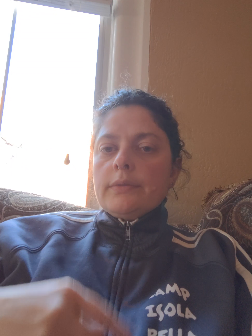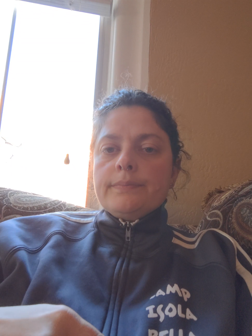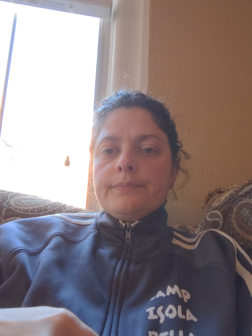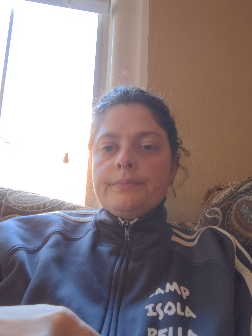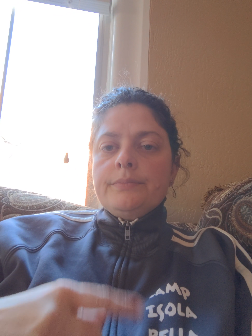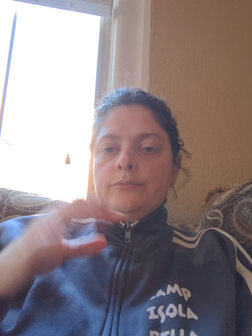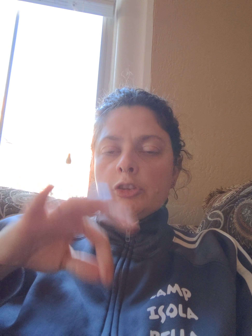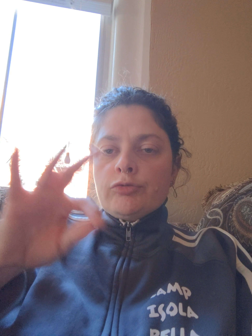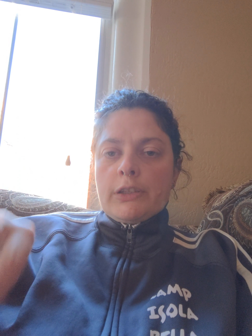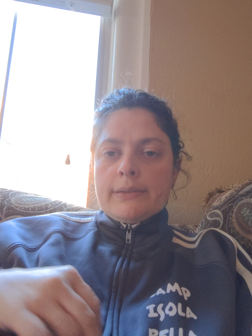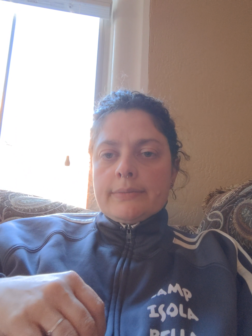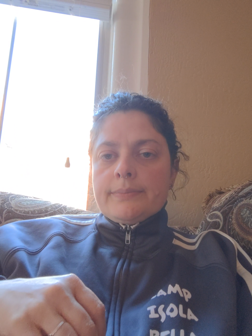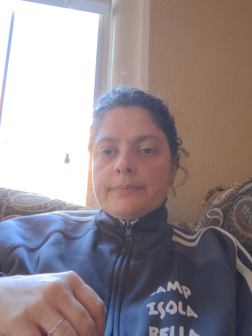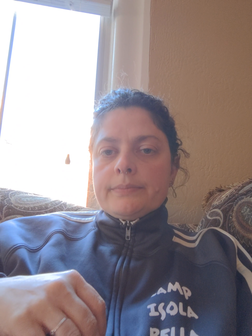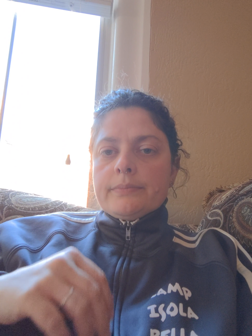french fries